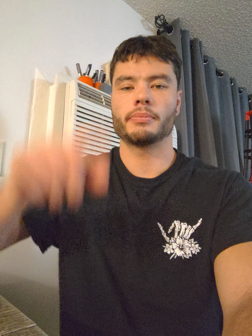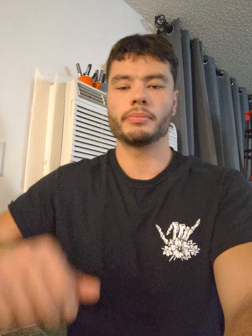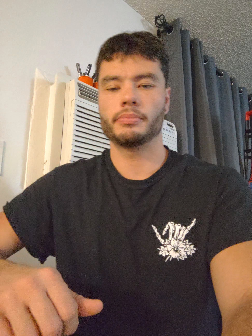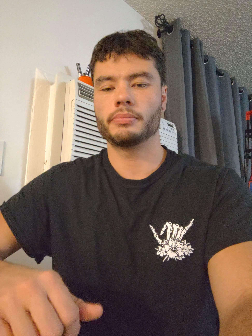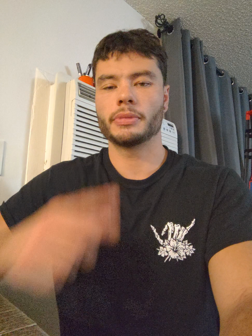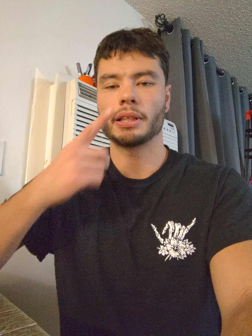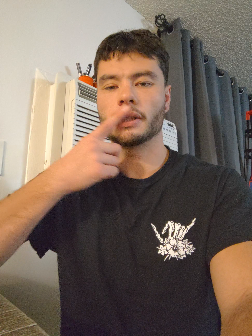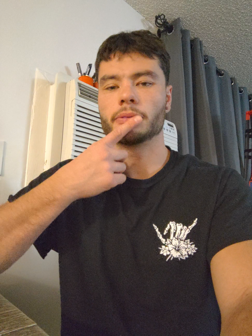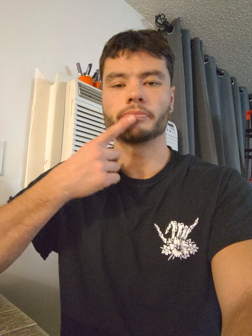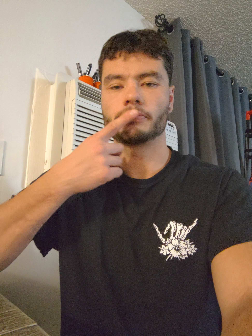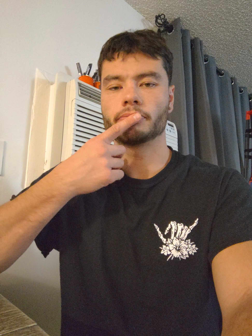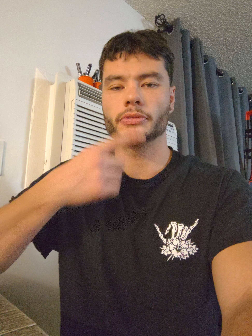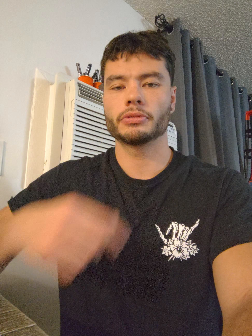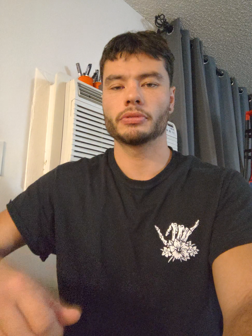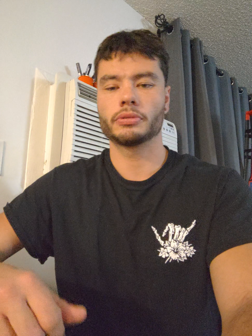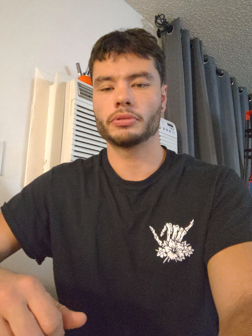lips